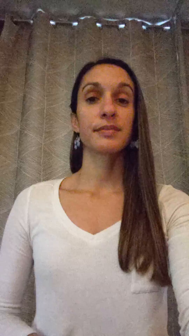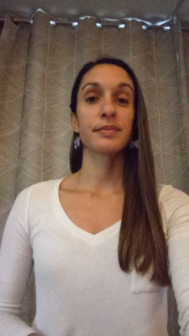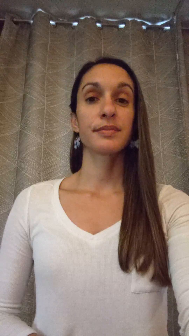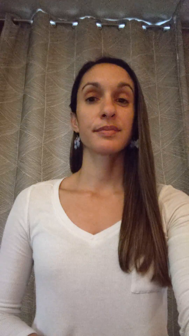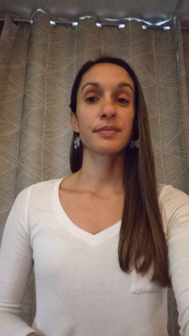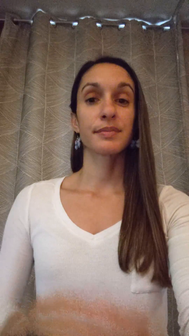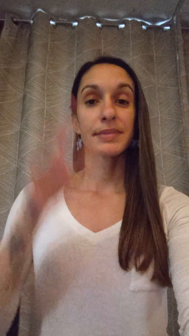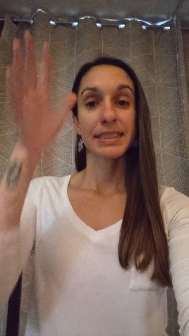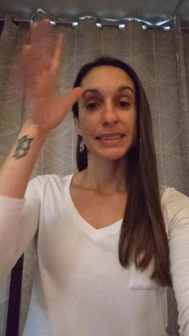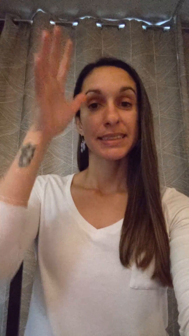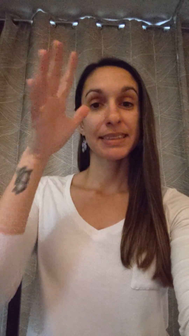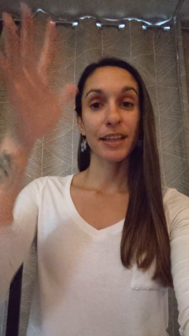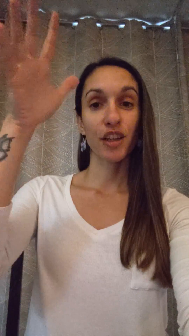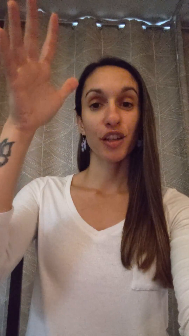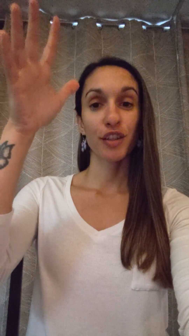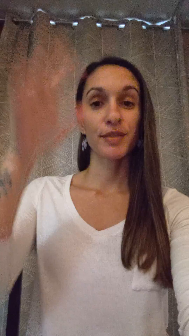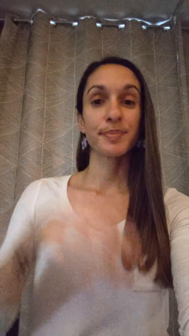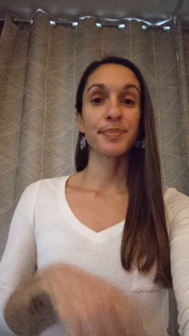deer